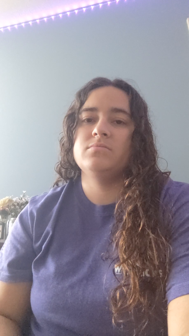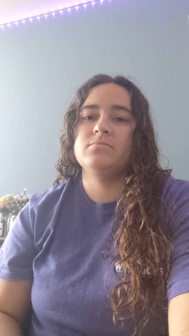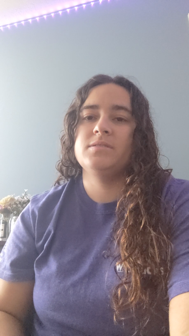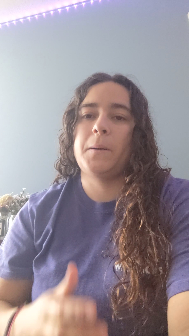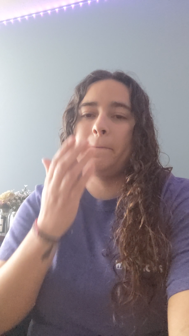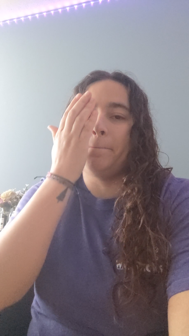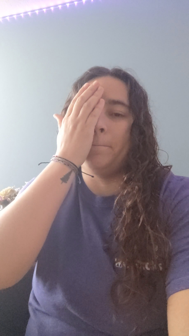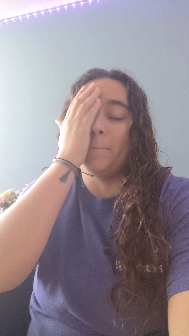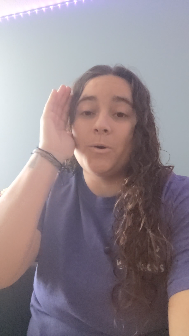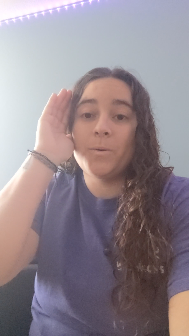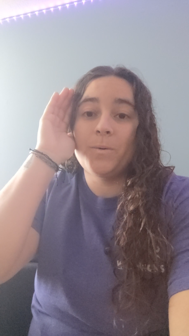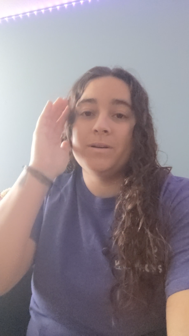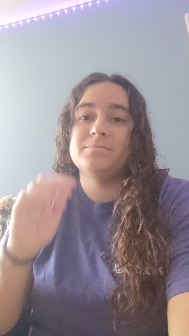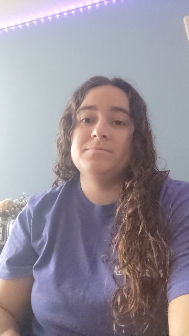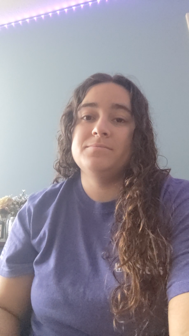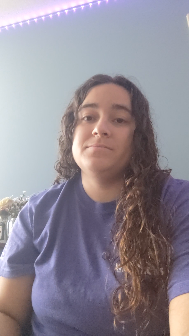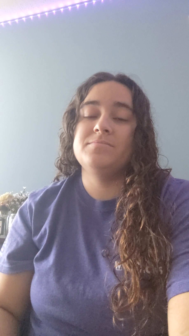peekaboo